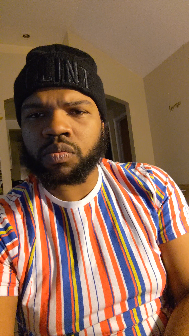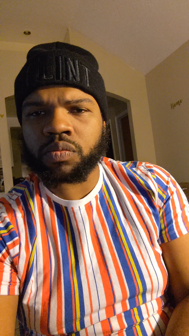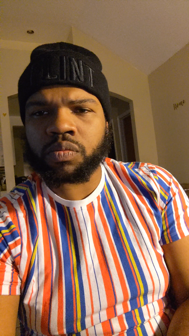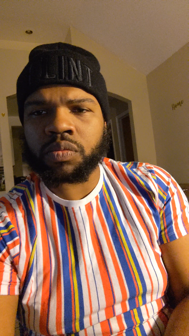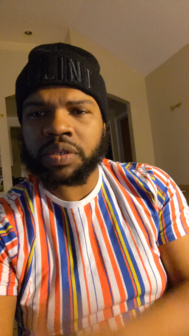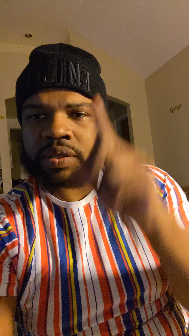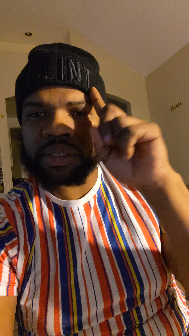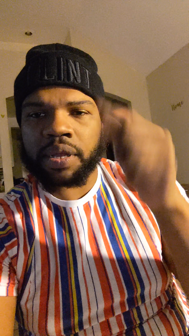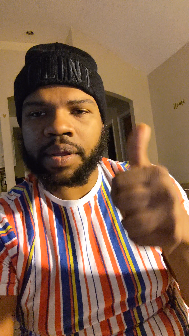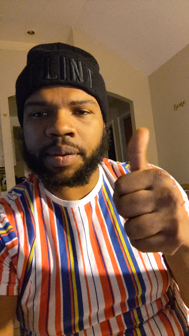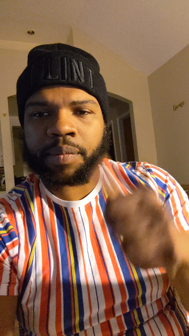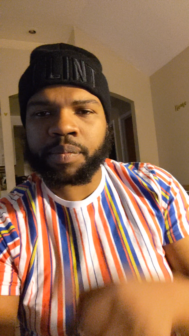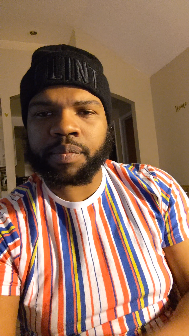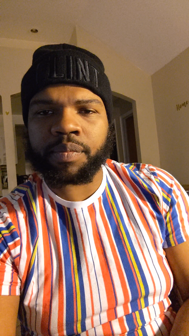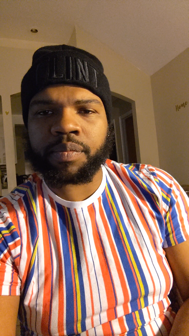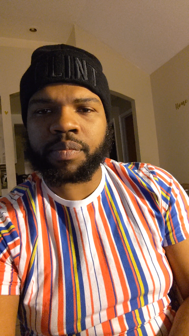dime